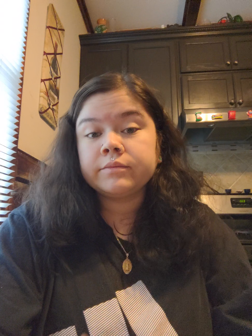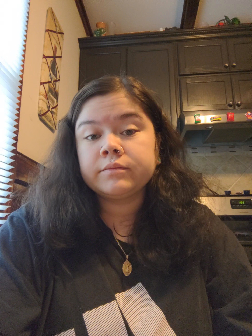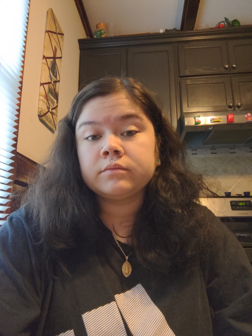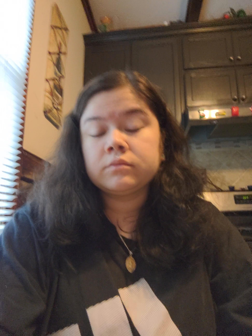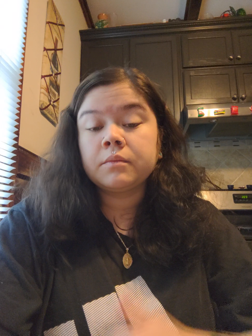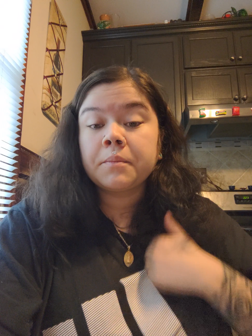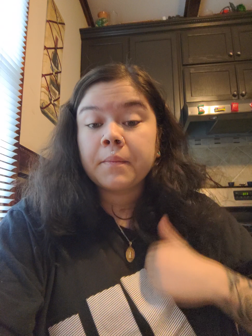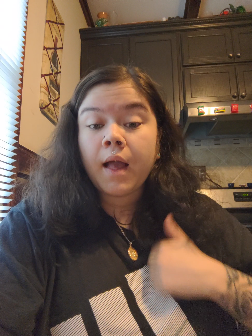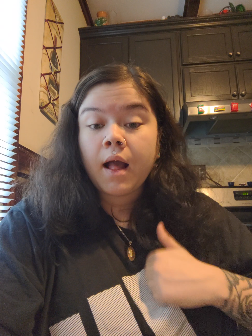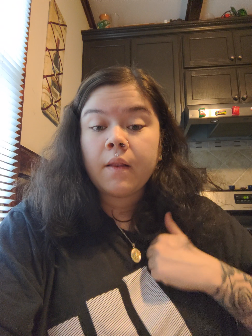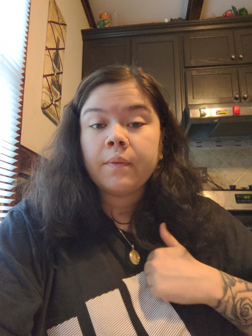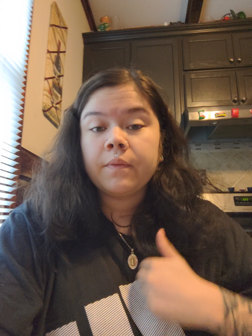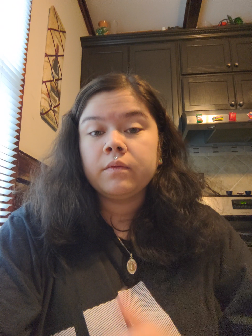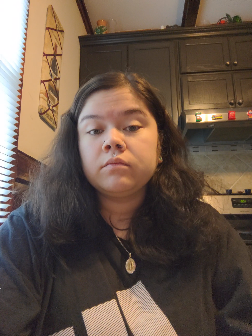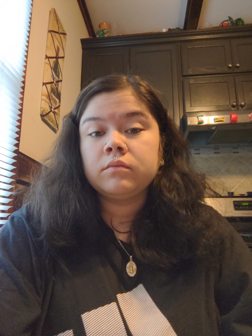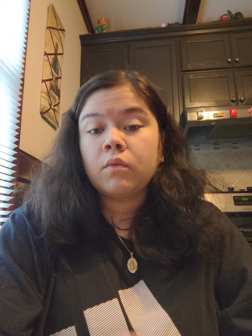bath